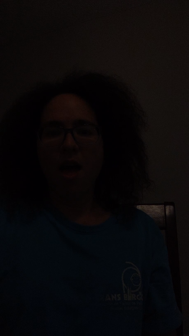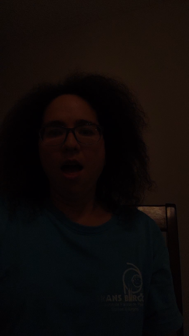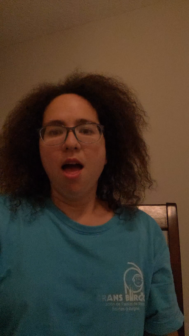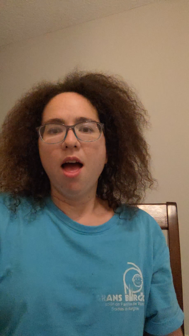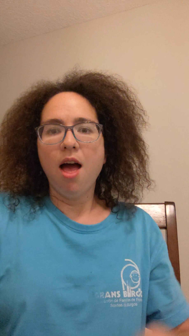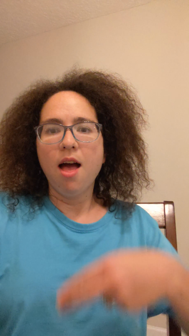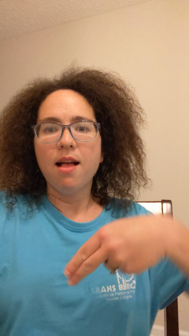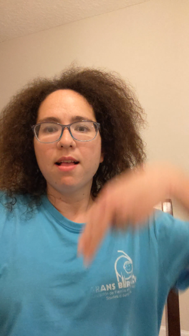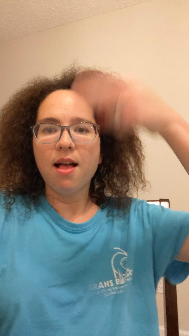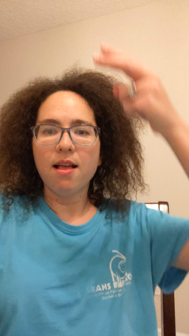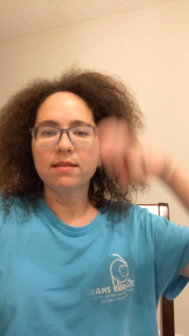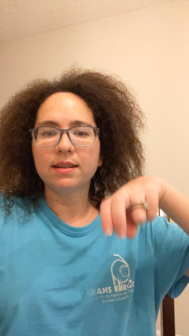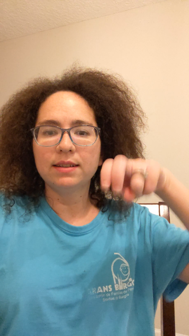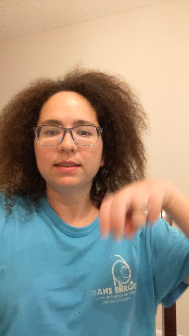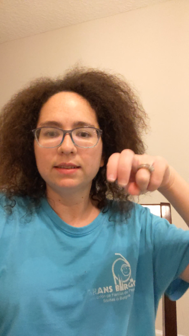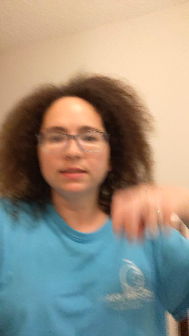high chair